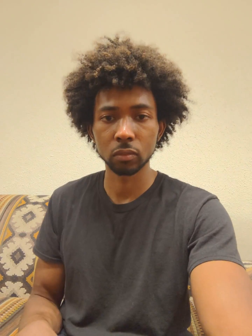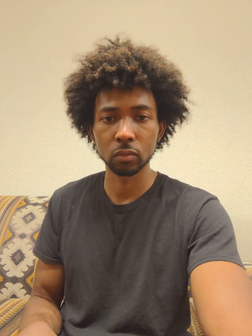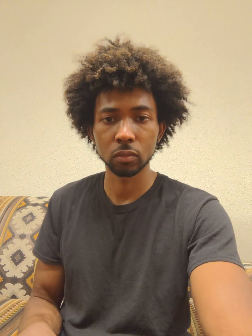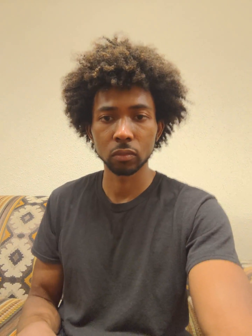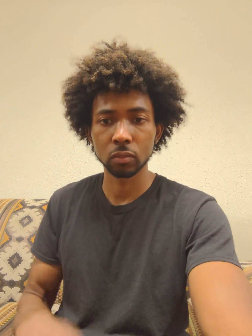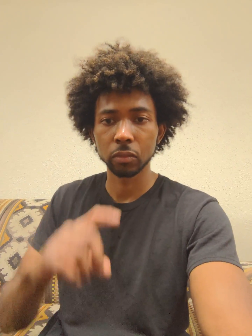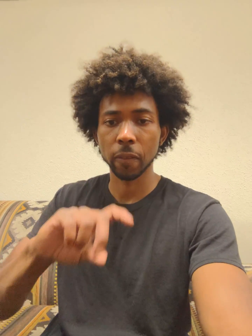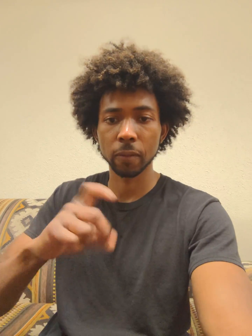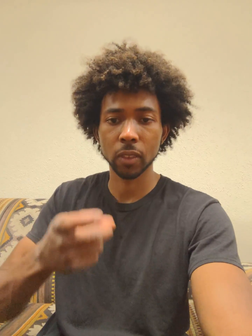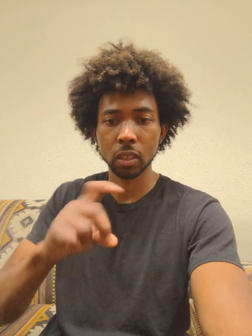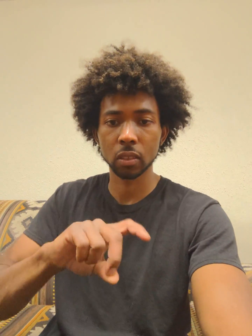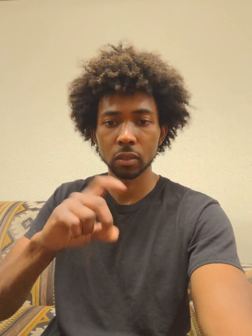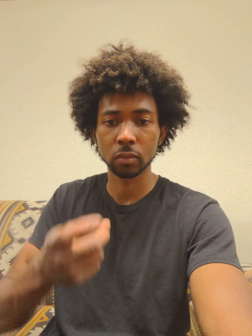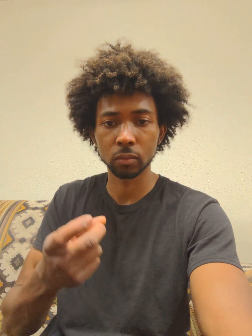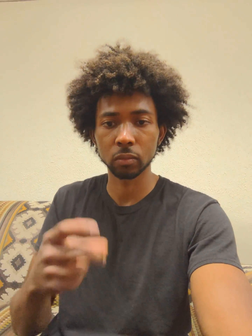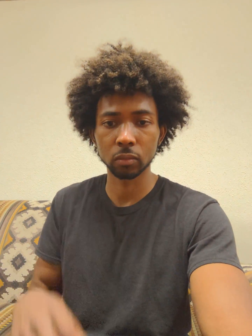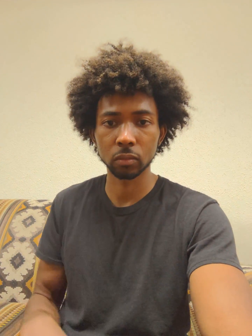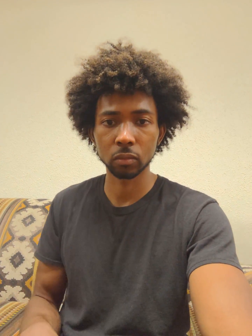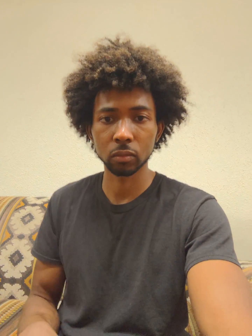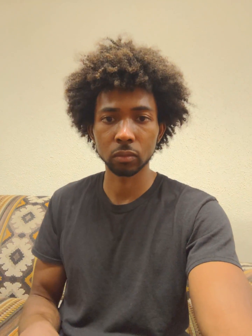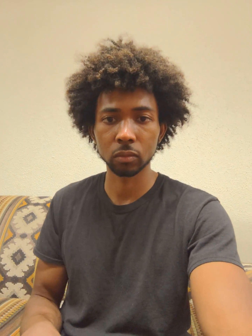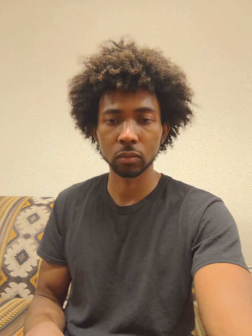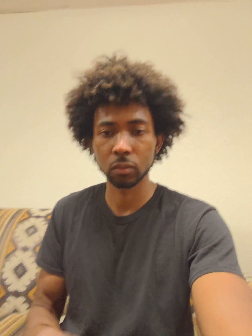friend